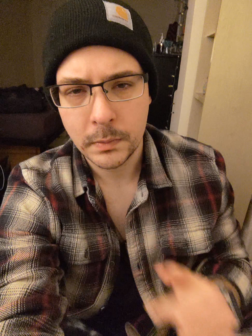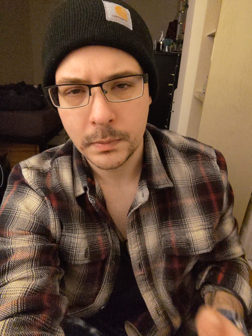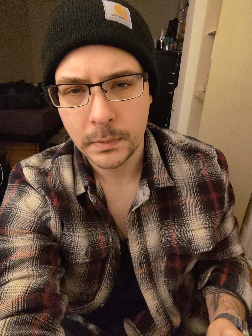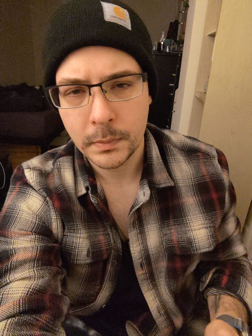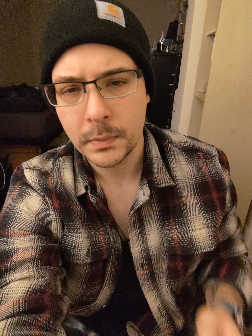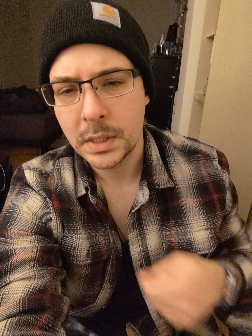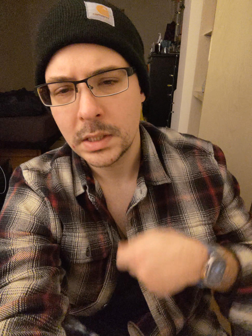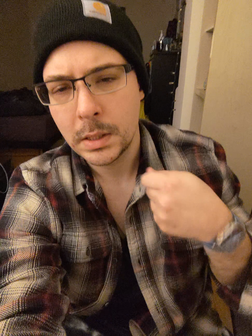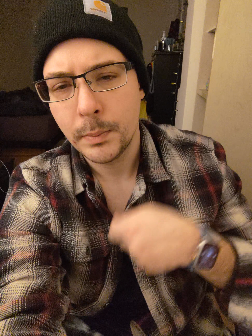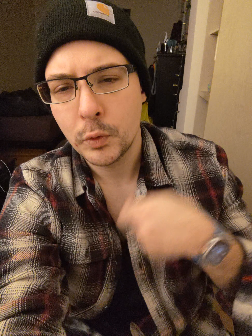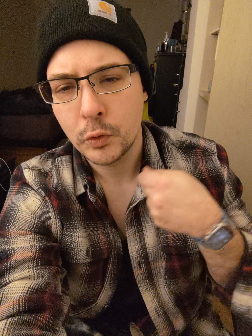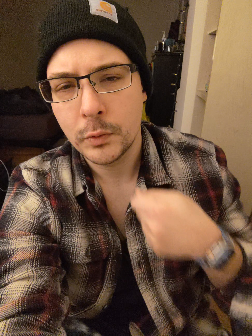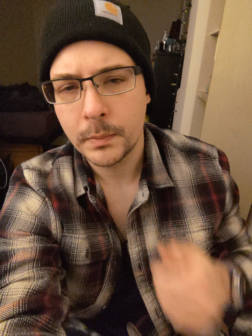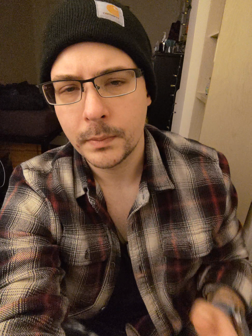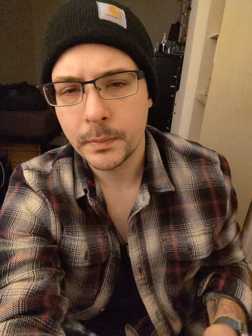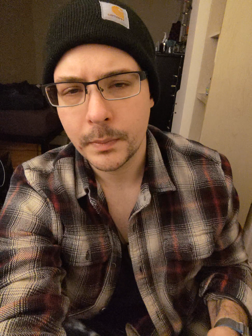zipper